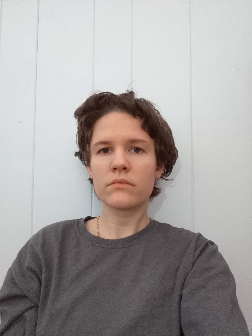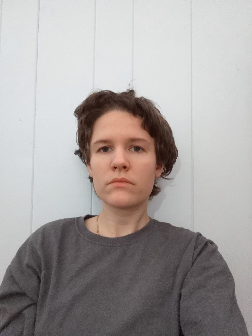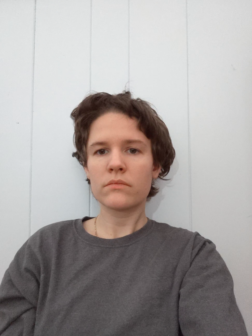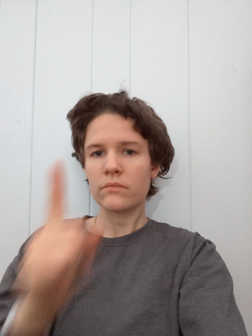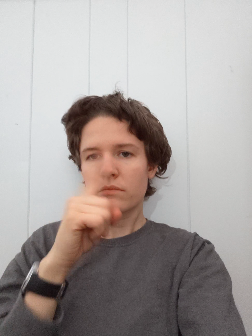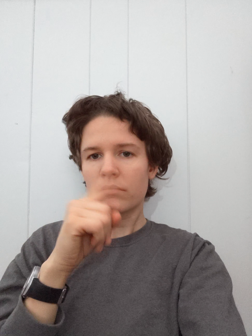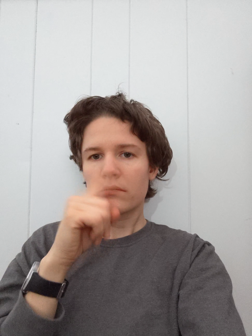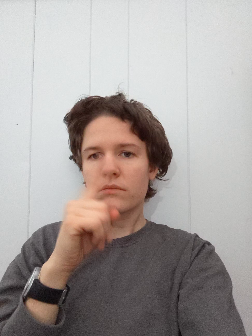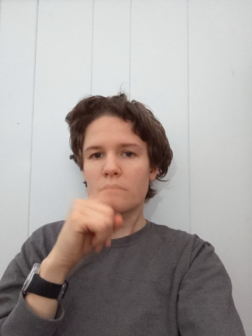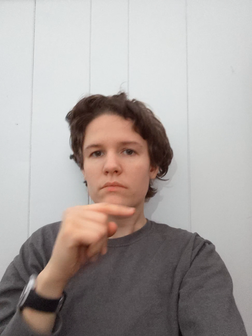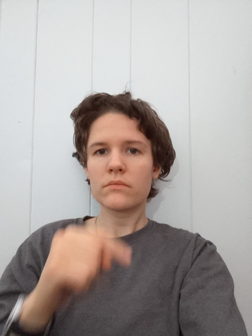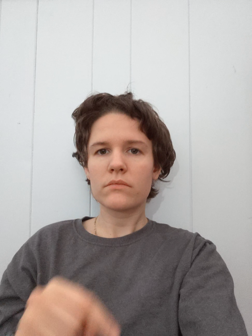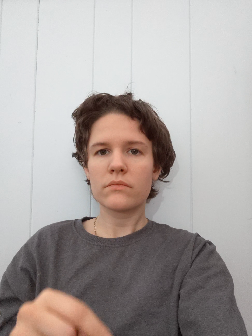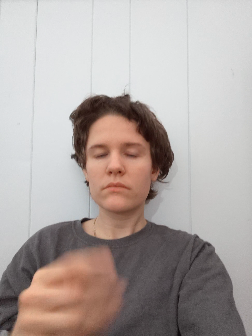mouse